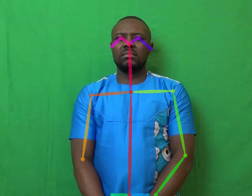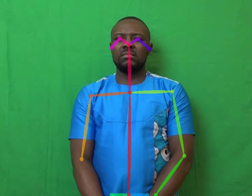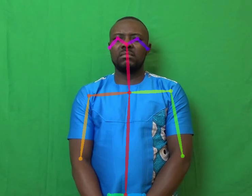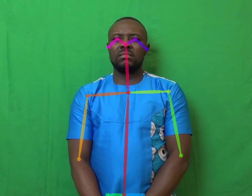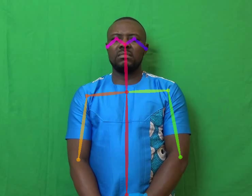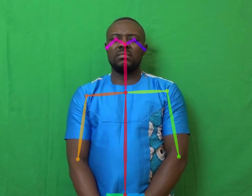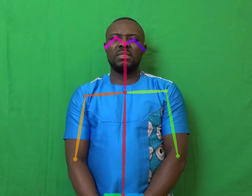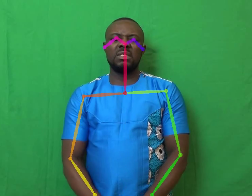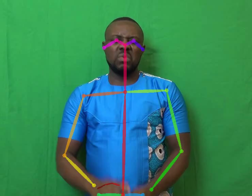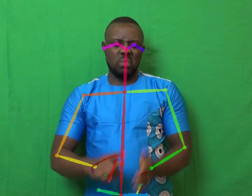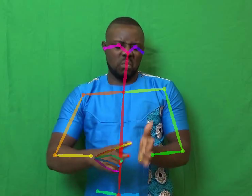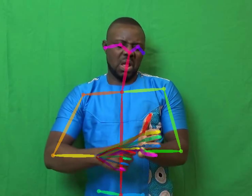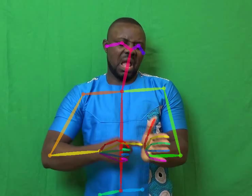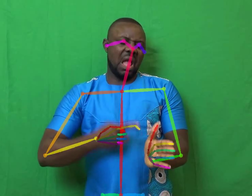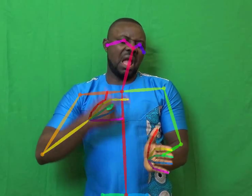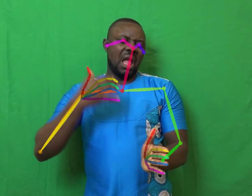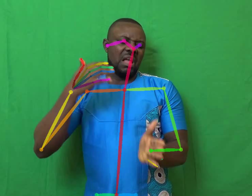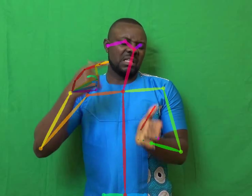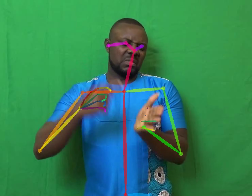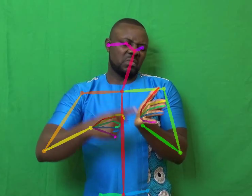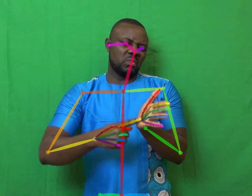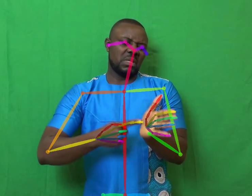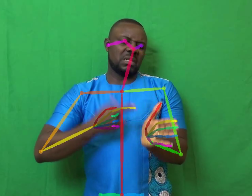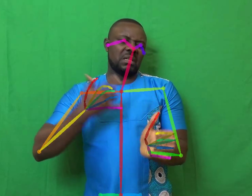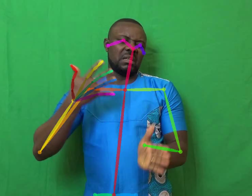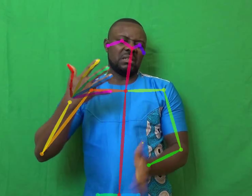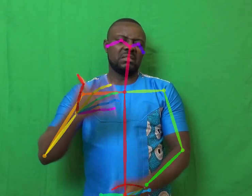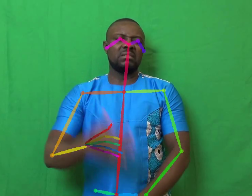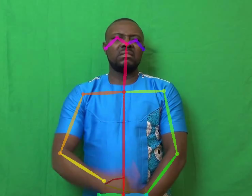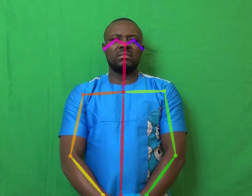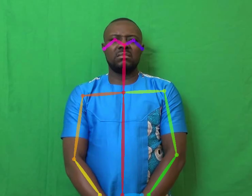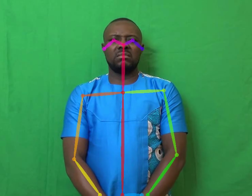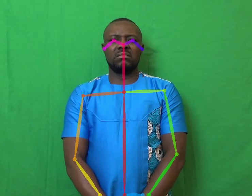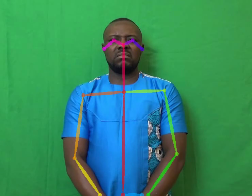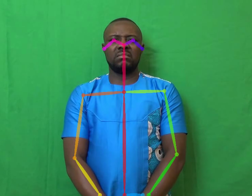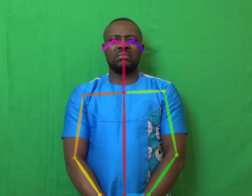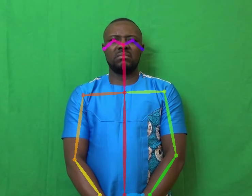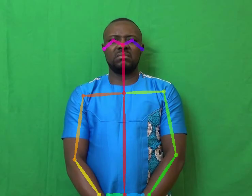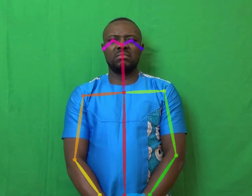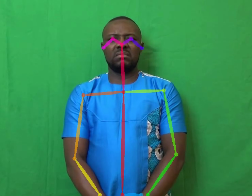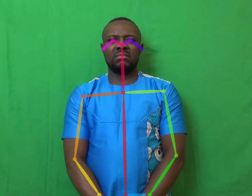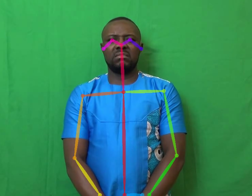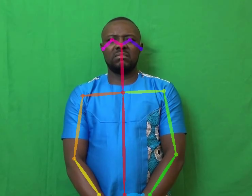rarely or once in a while